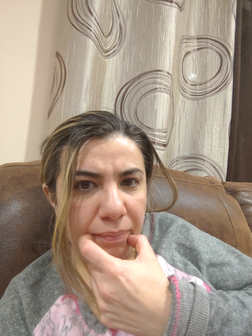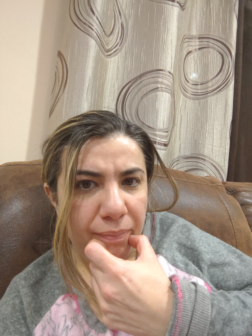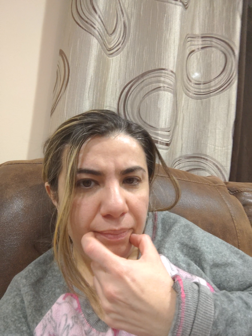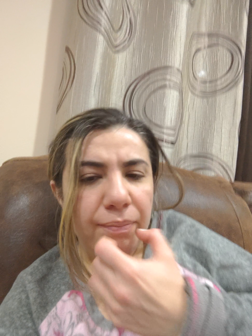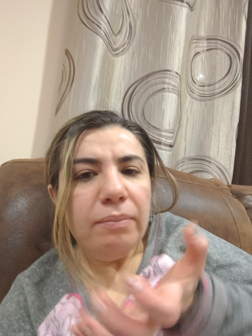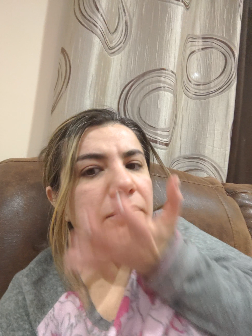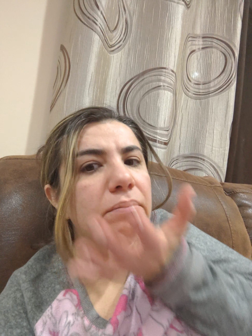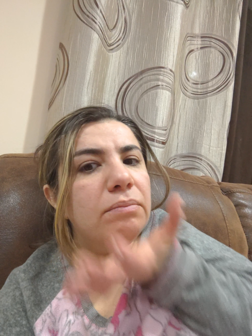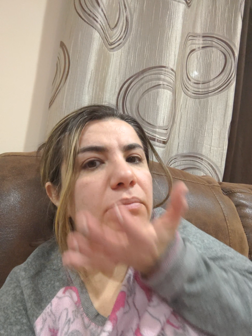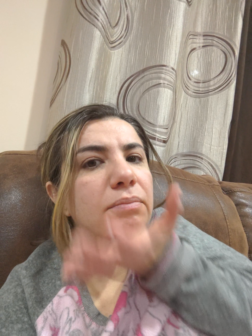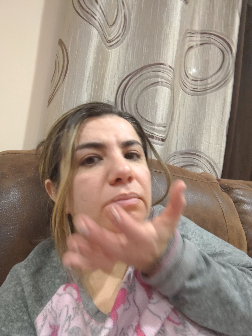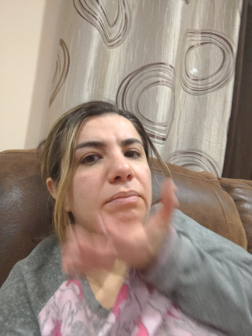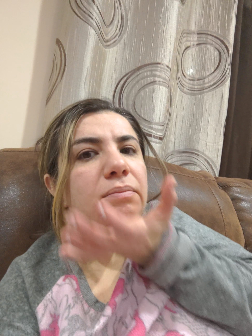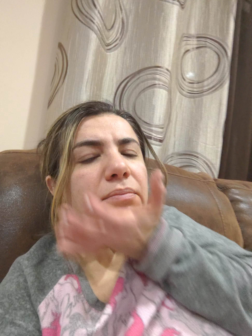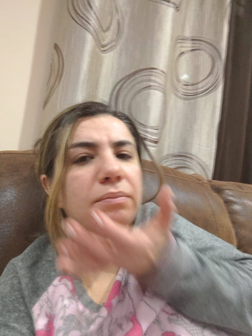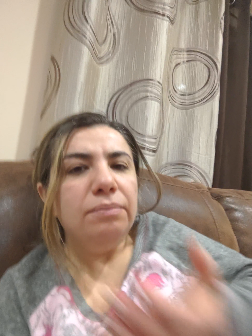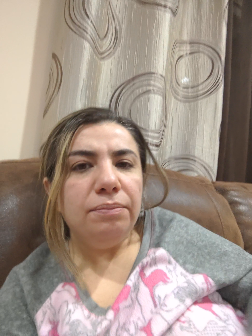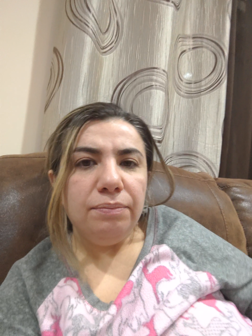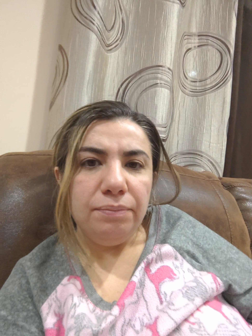grass